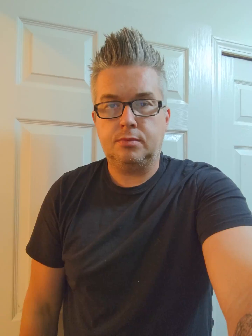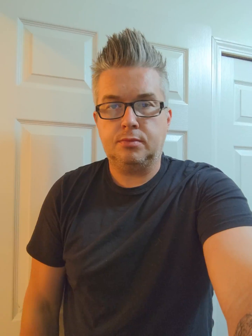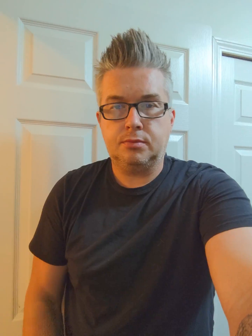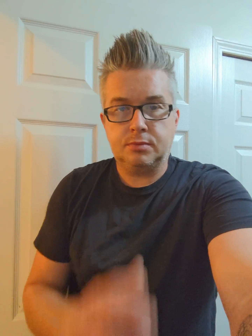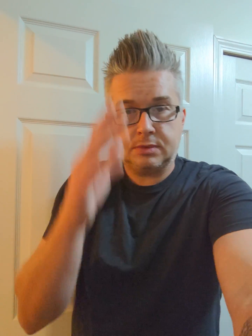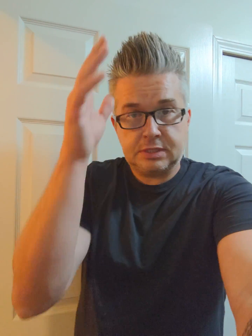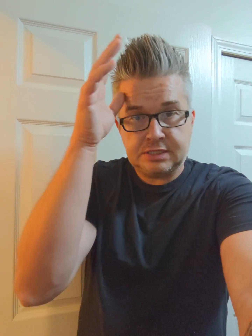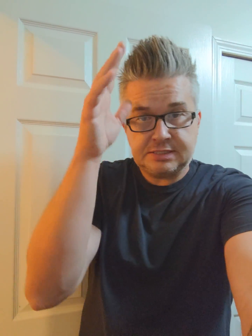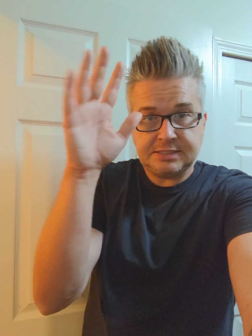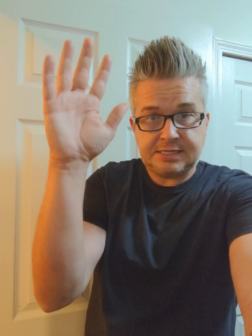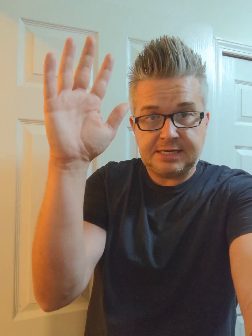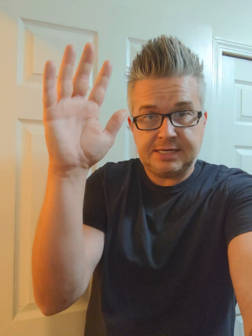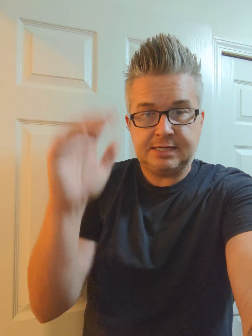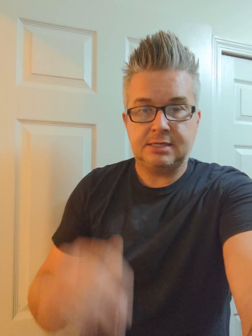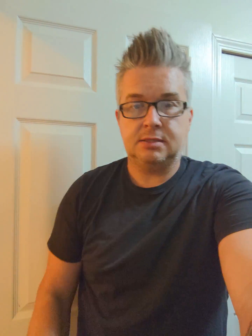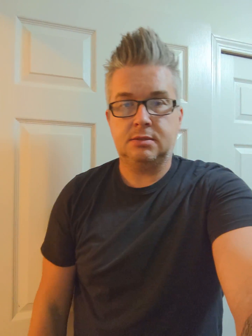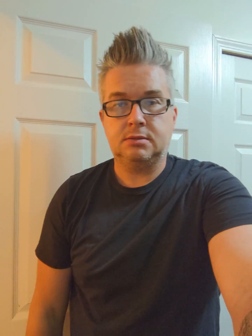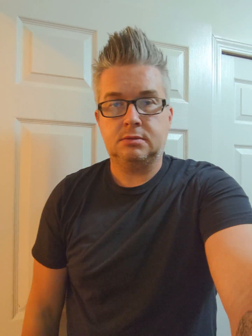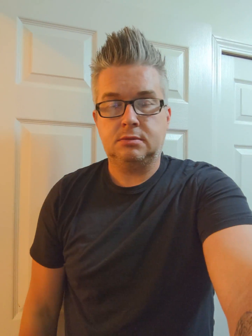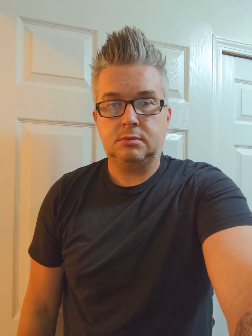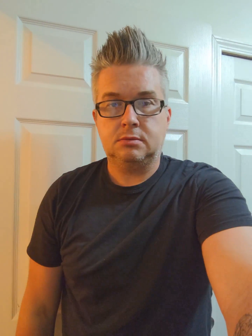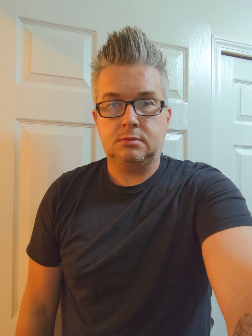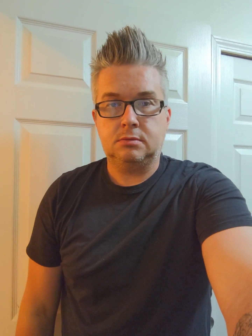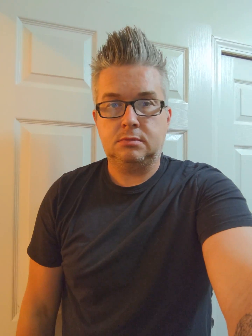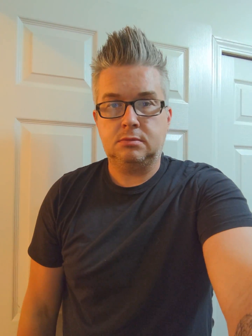deer